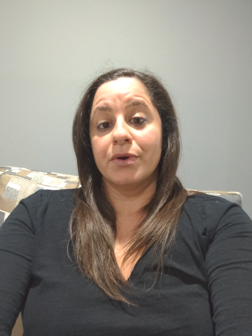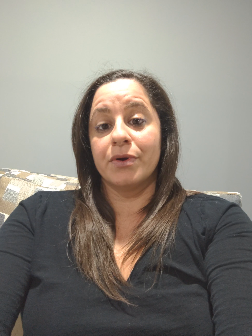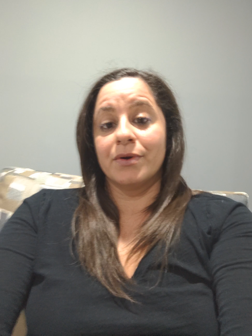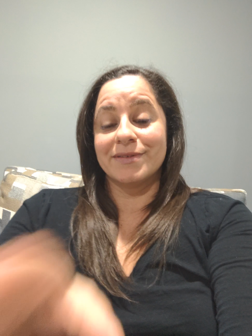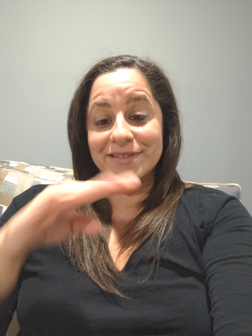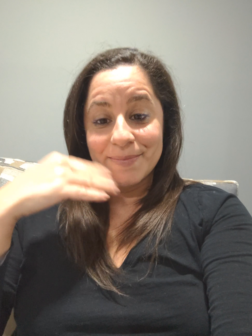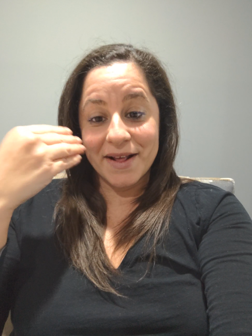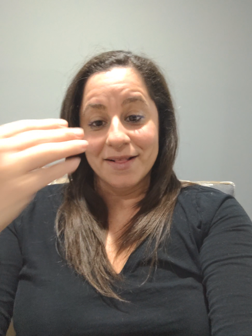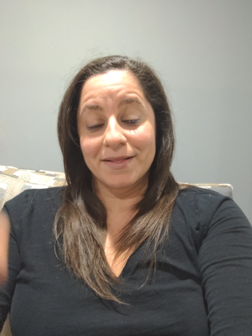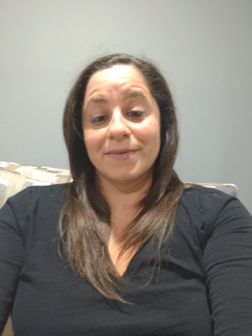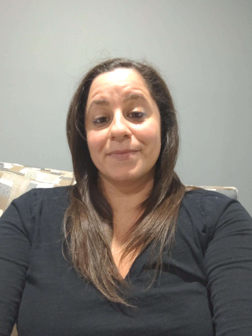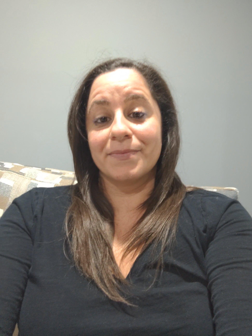smile